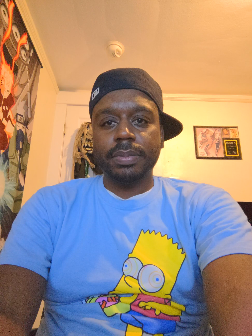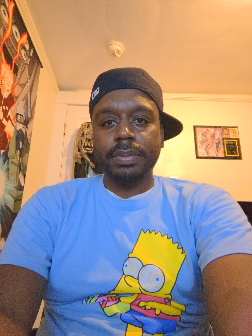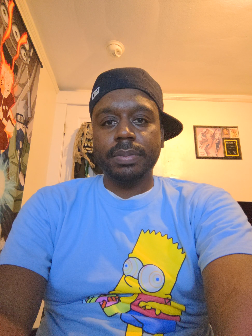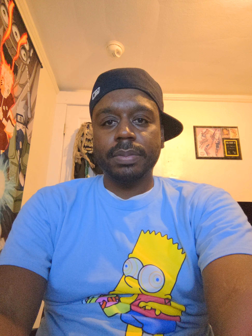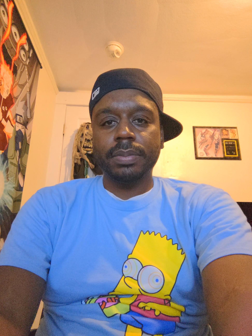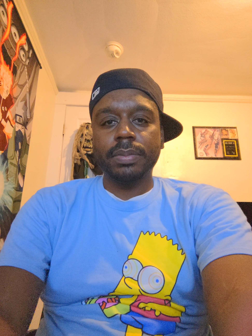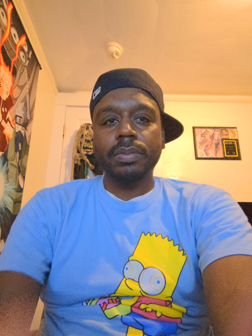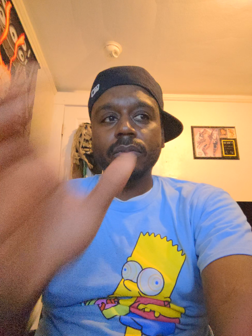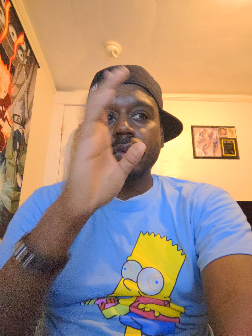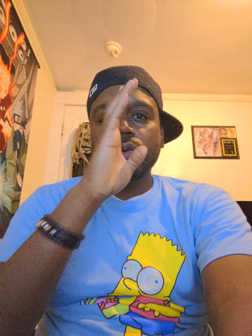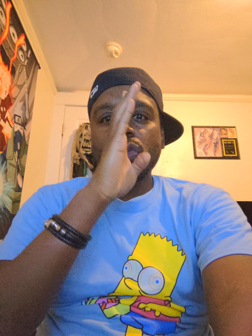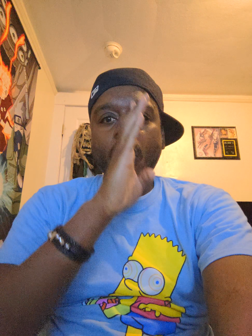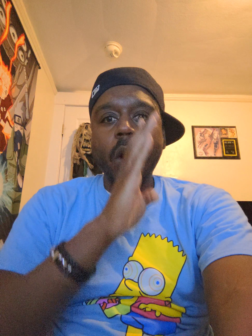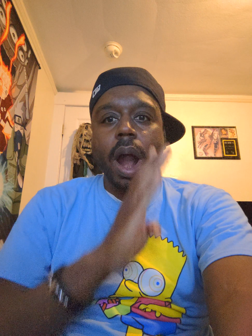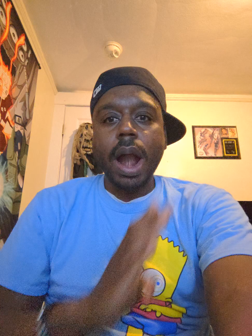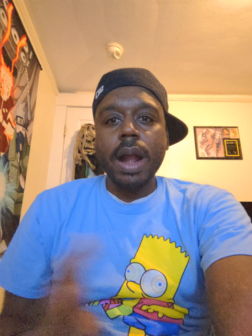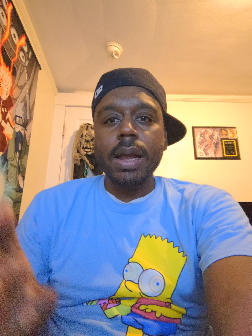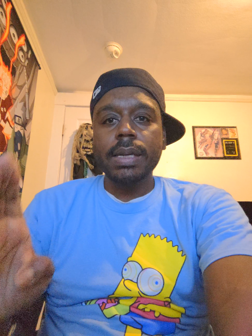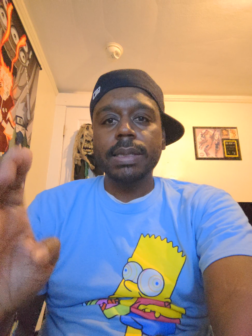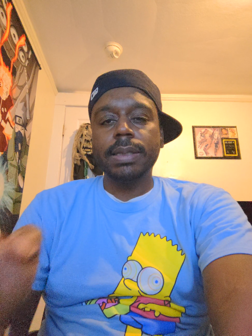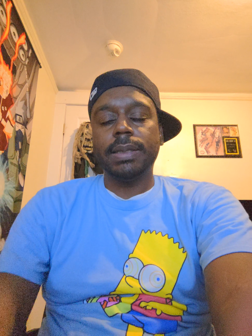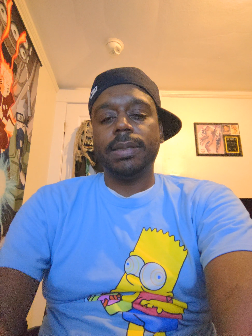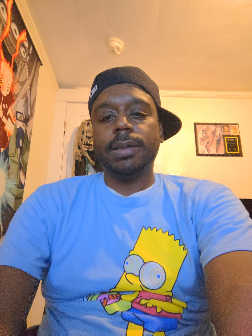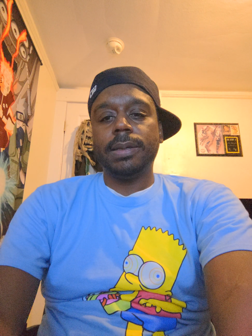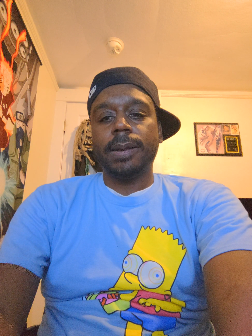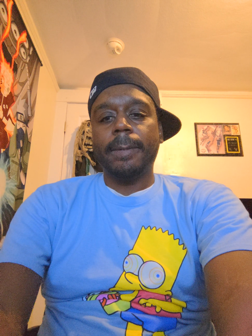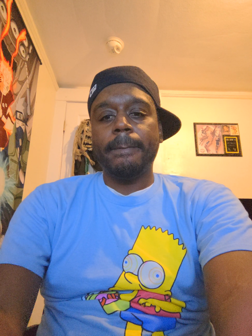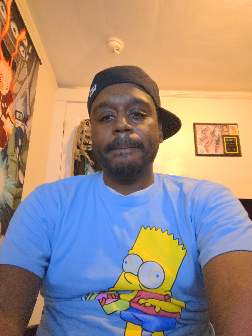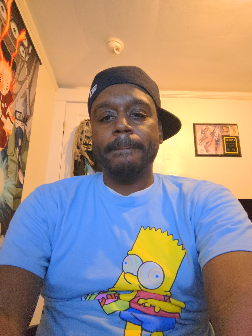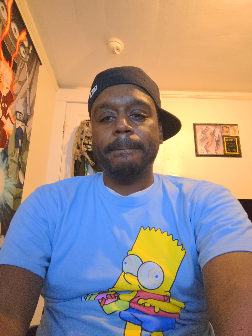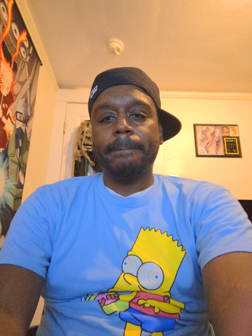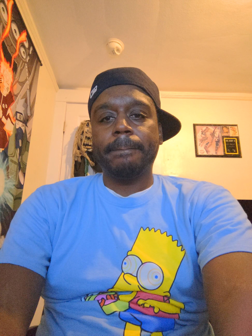quiet